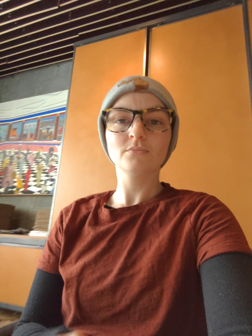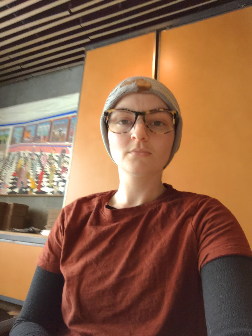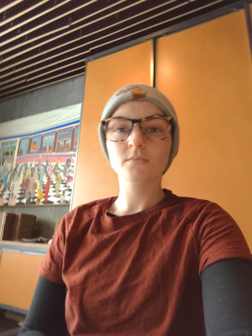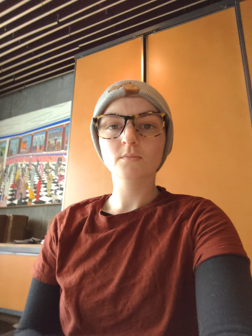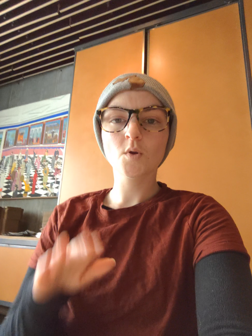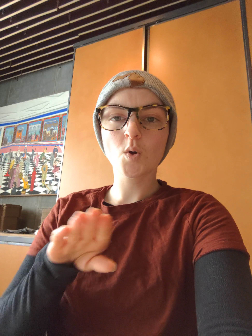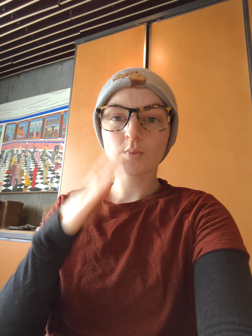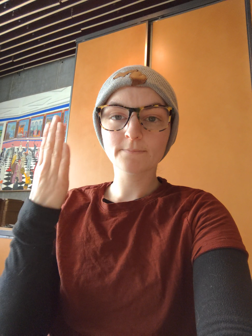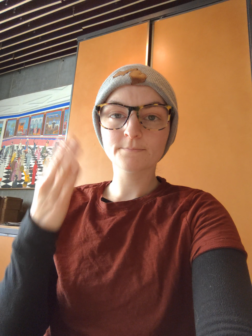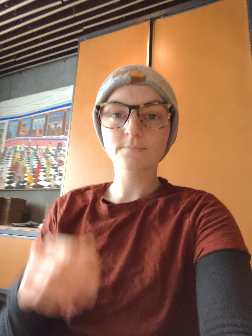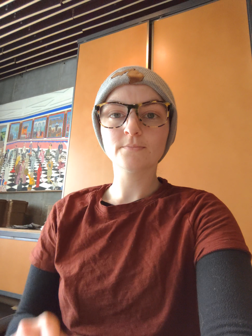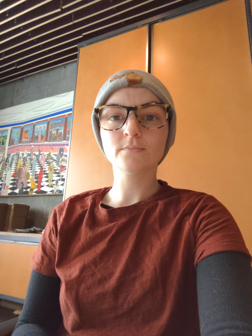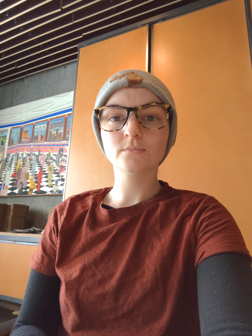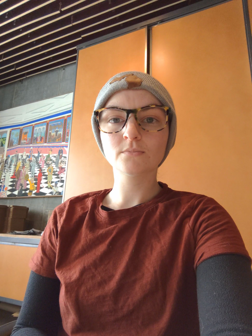open